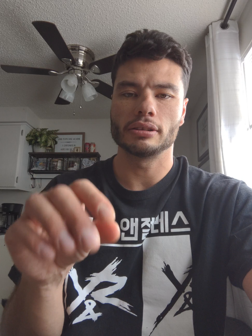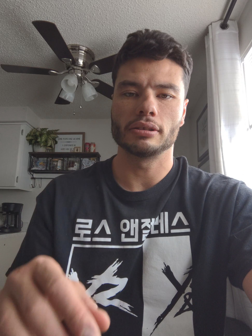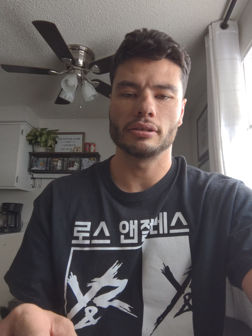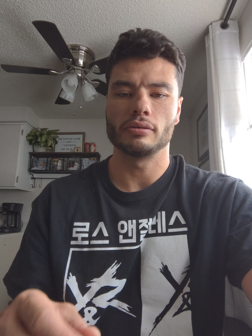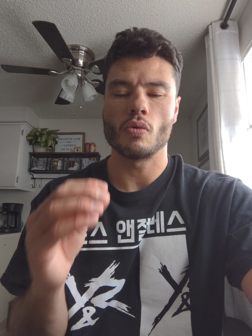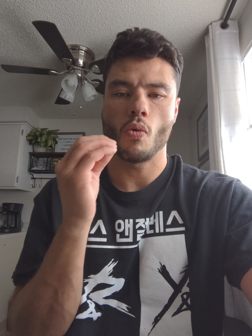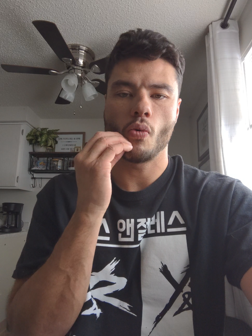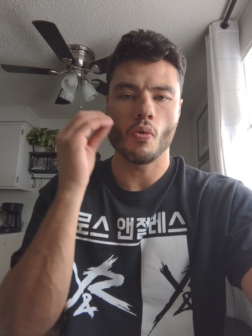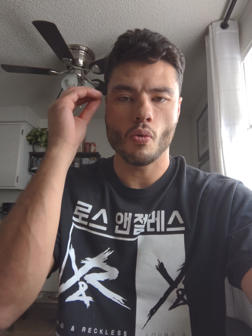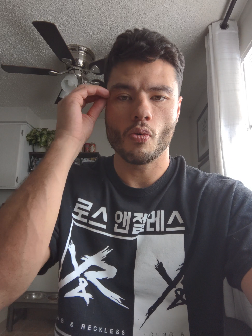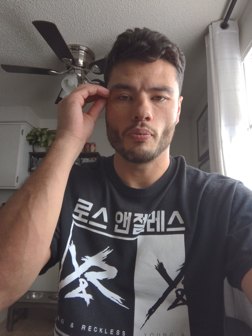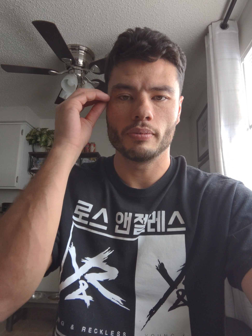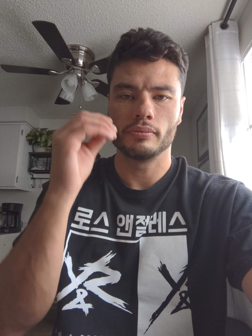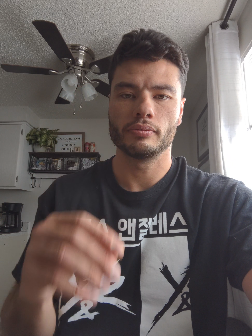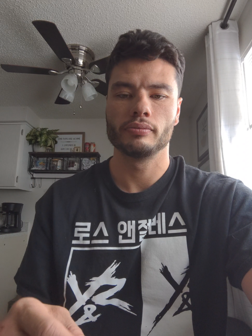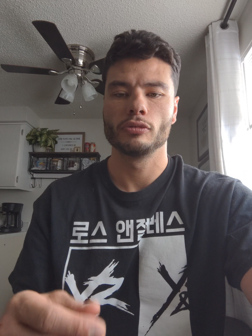home